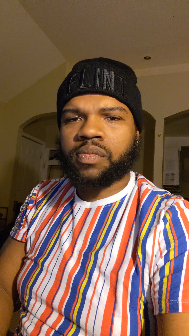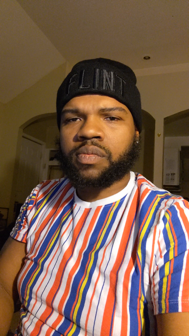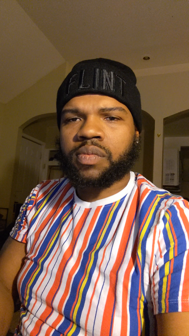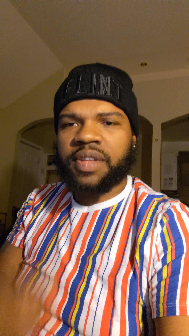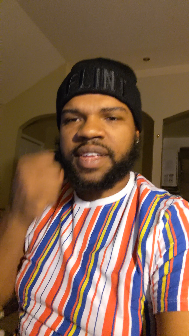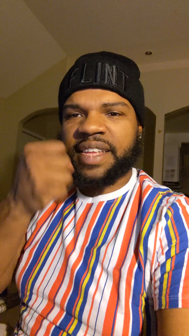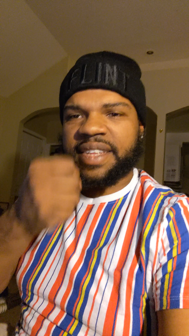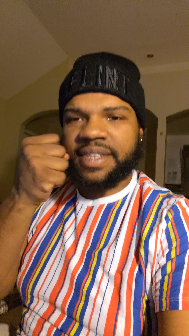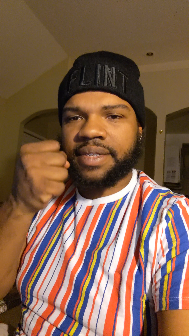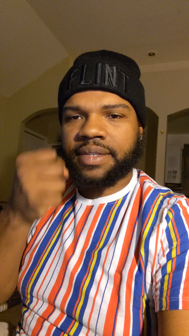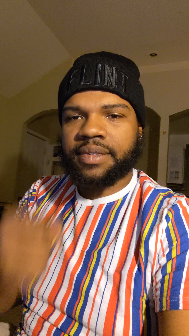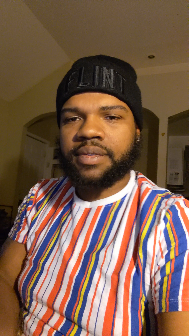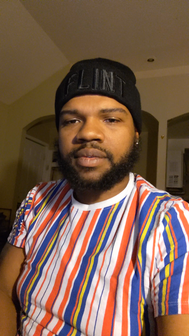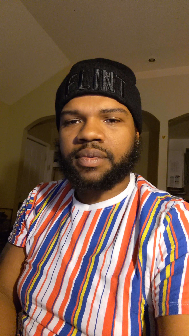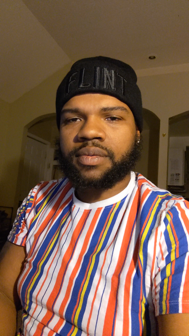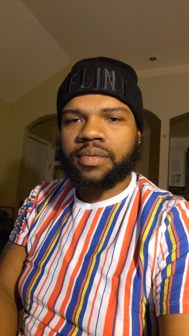hit